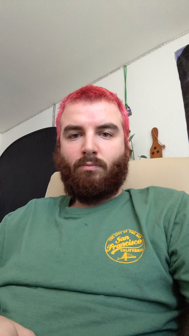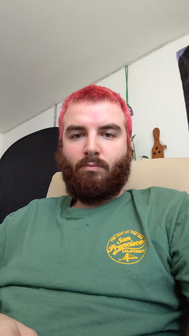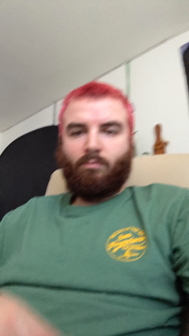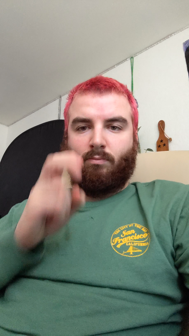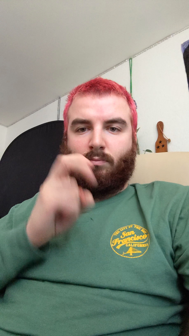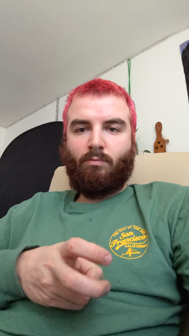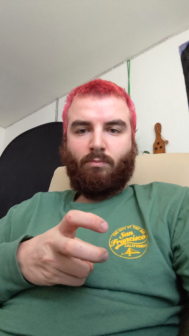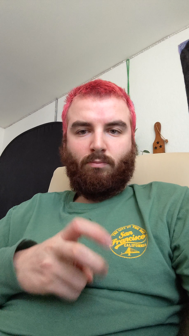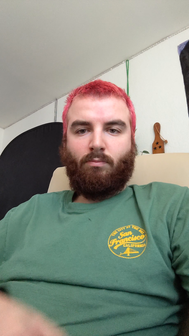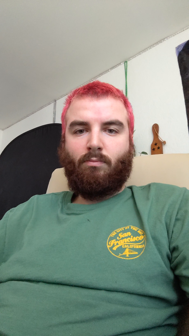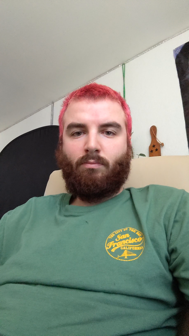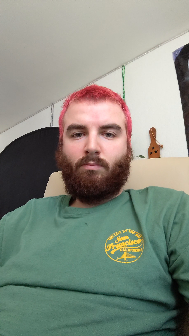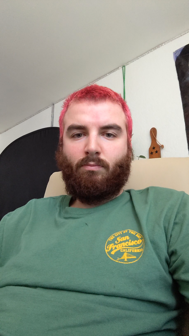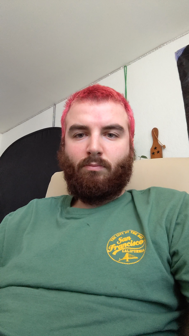hard